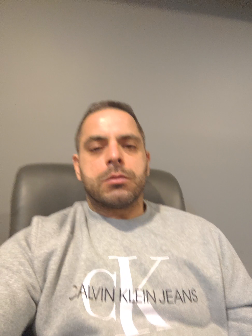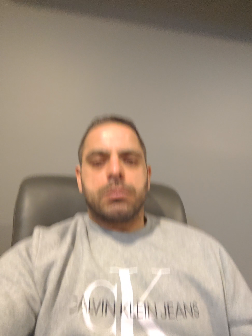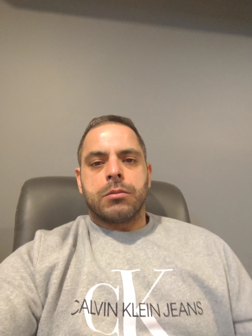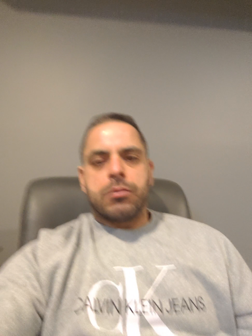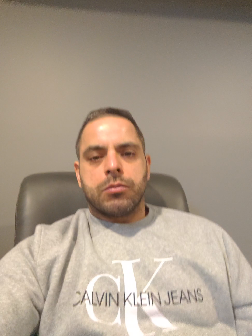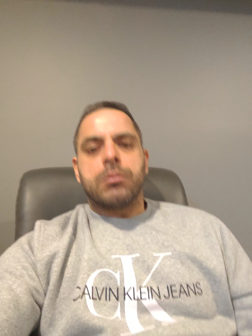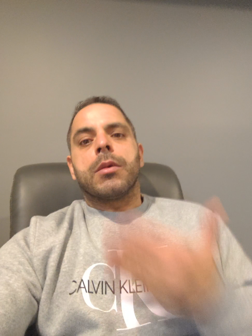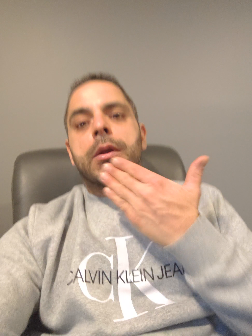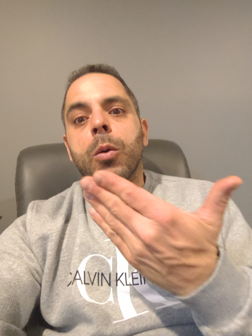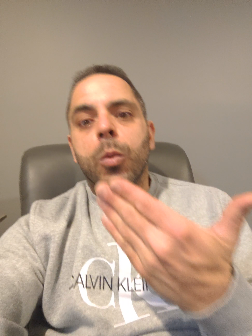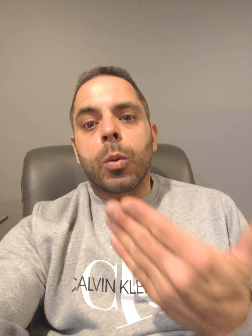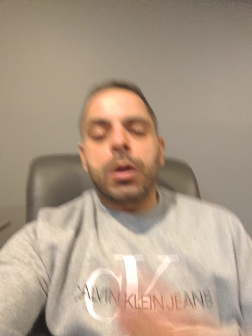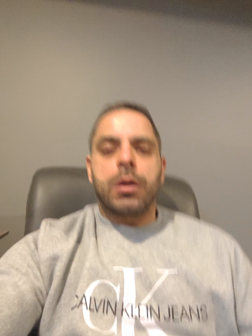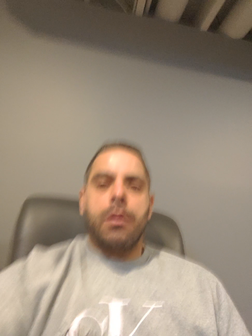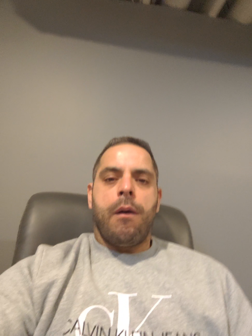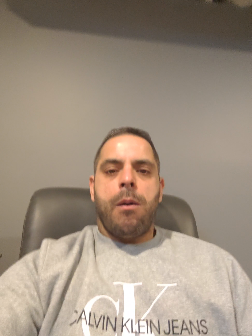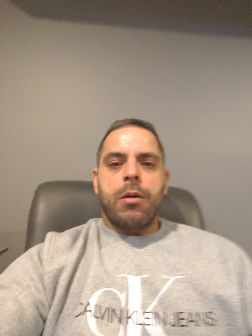thank you